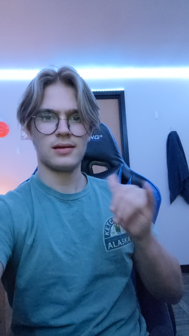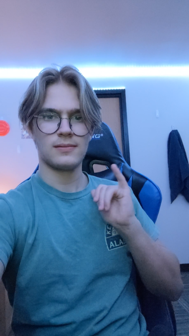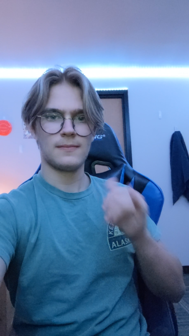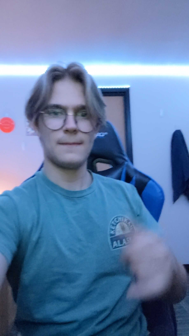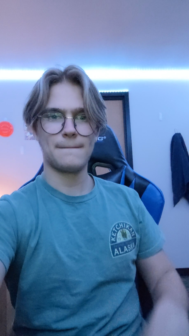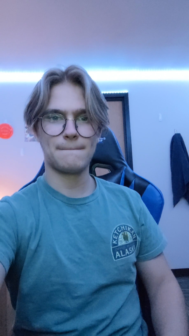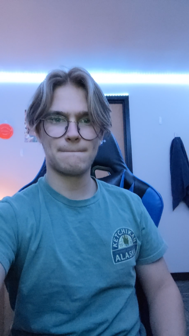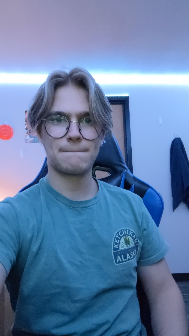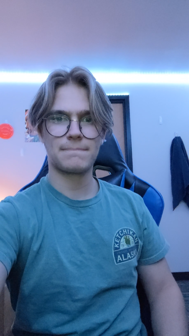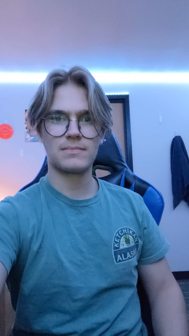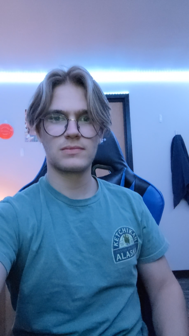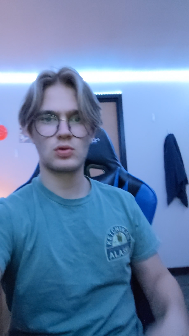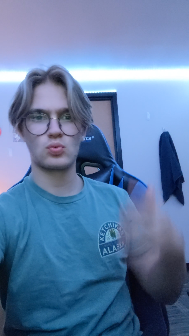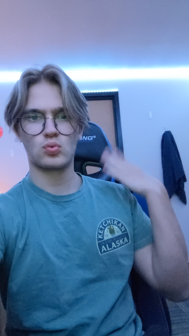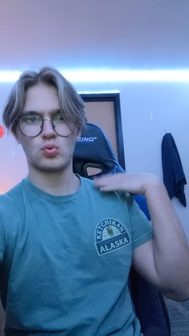shoulder